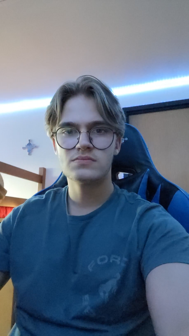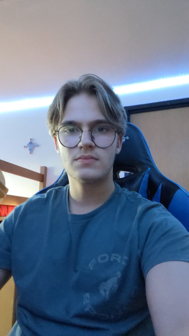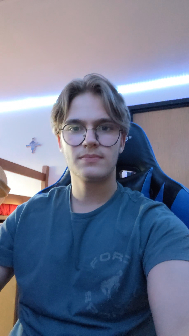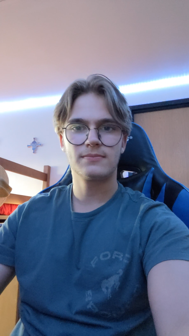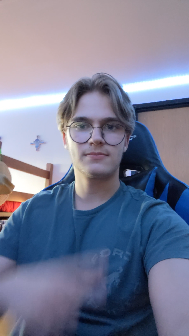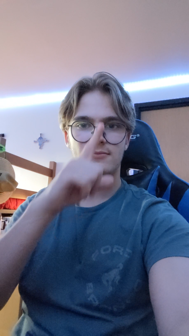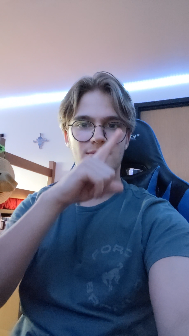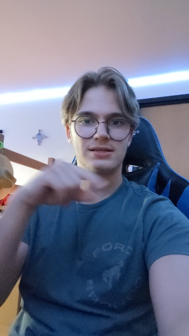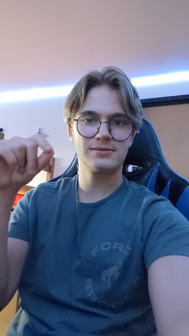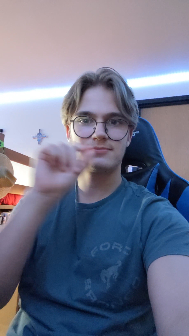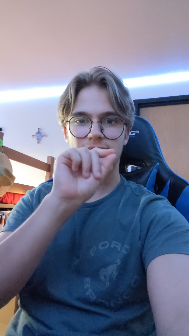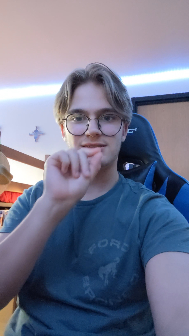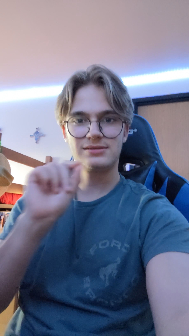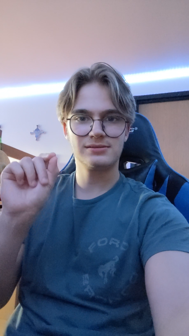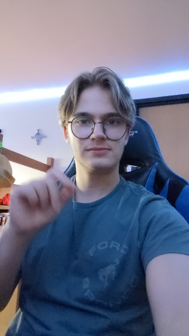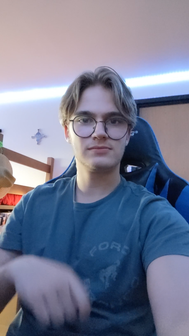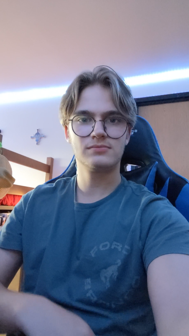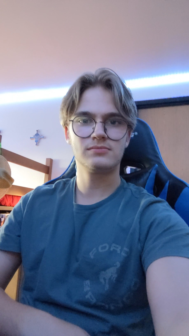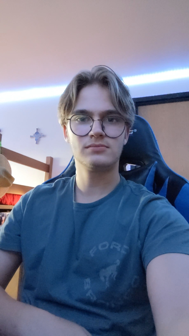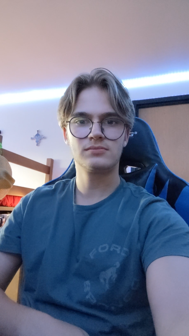peas